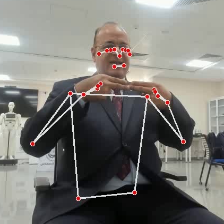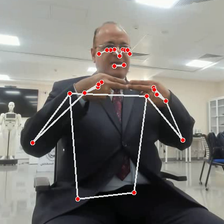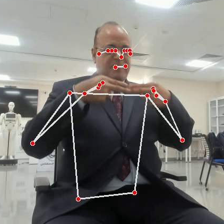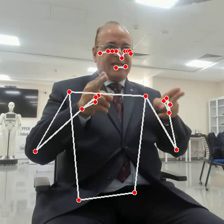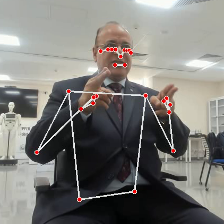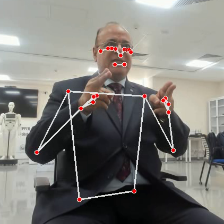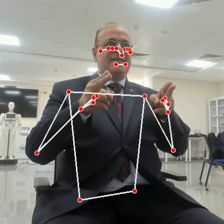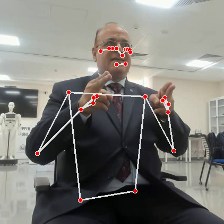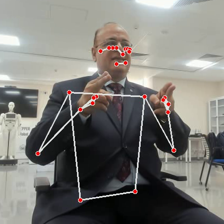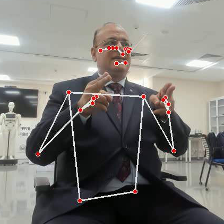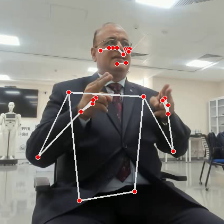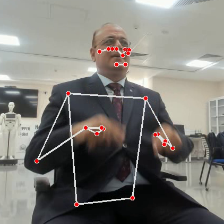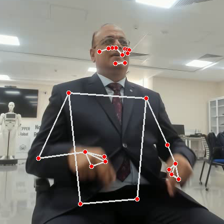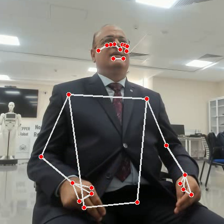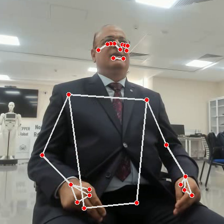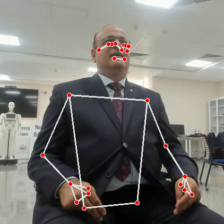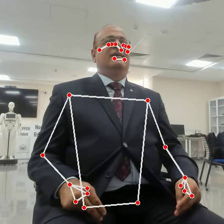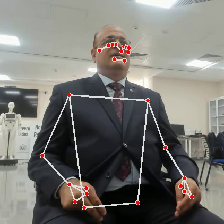mashy